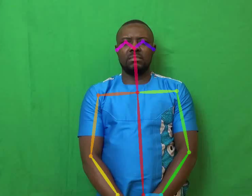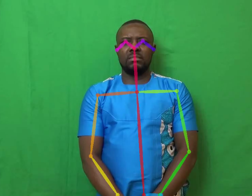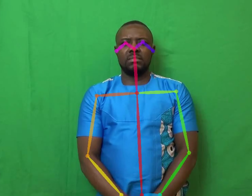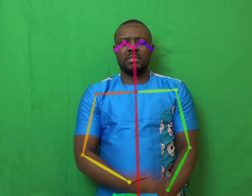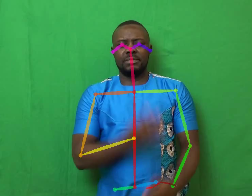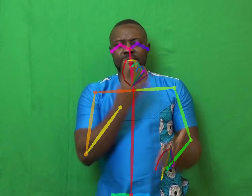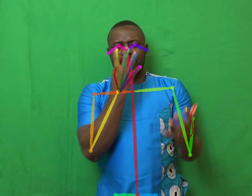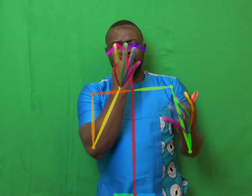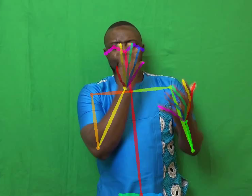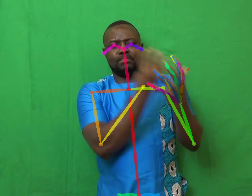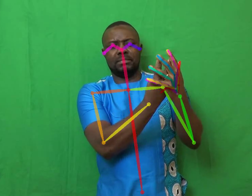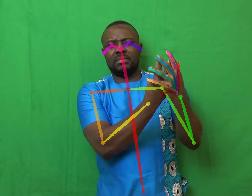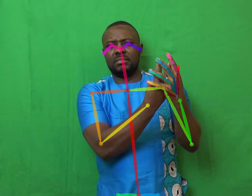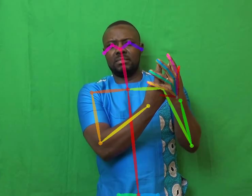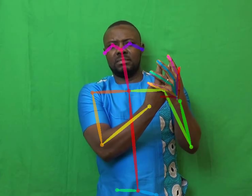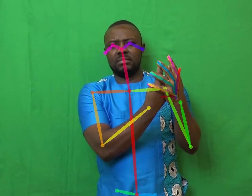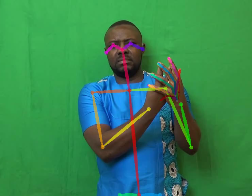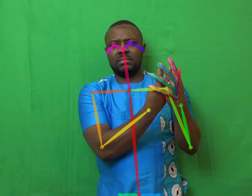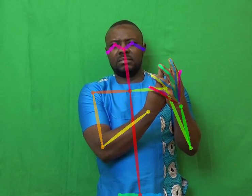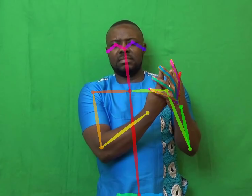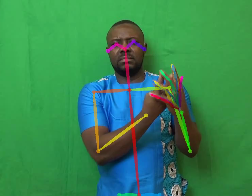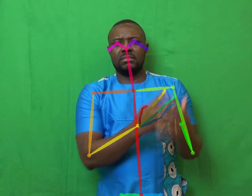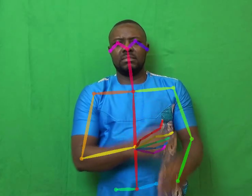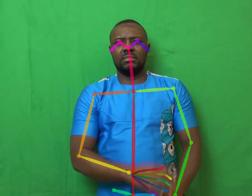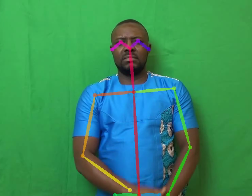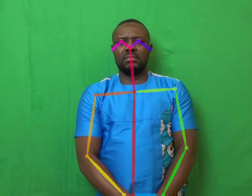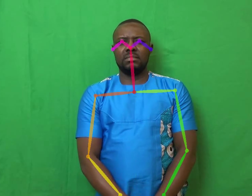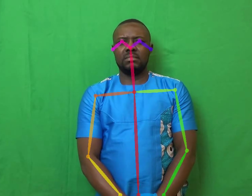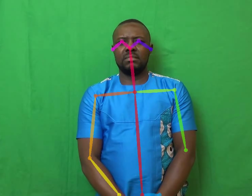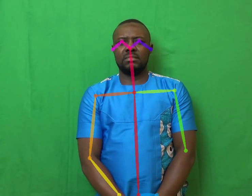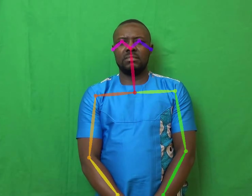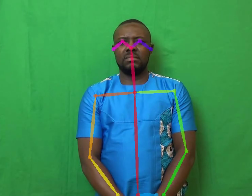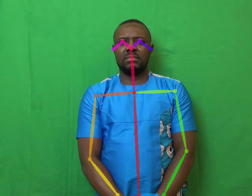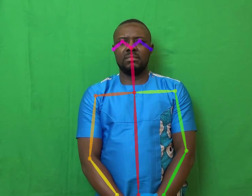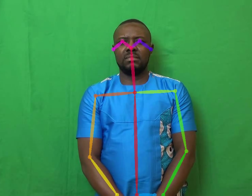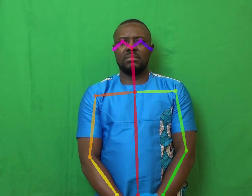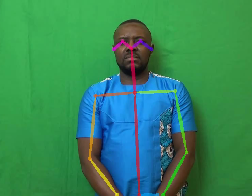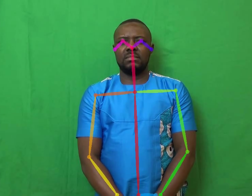prison